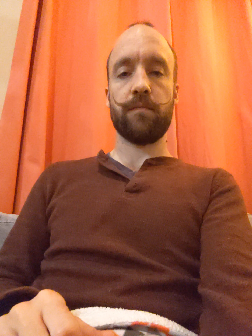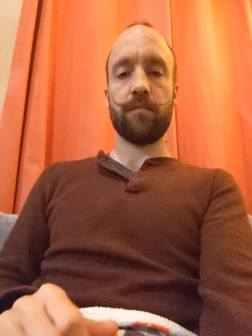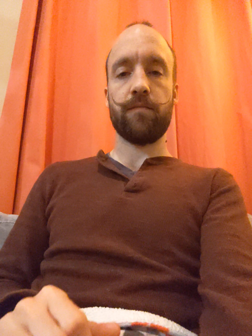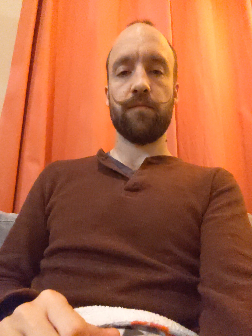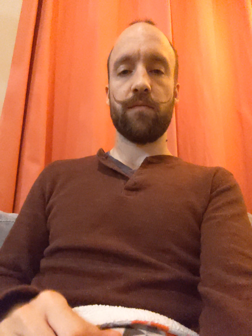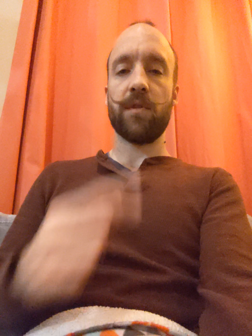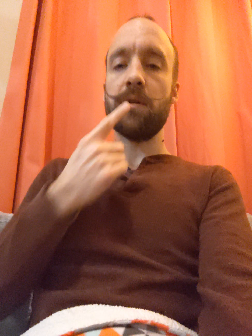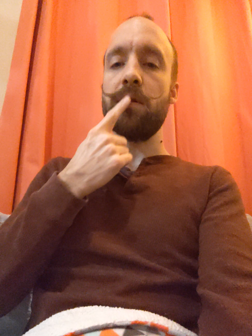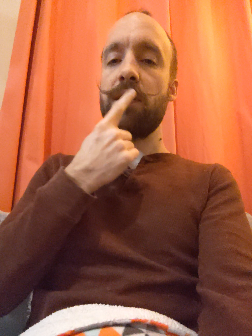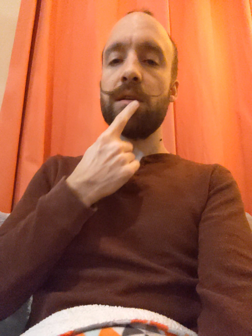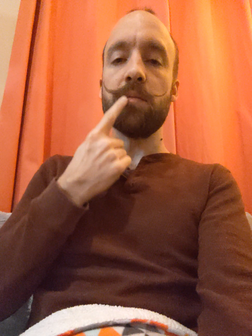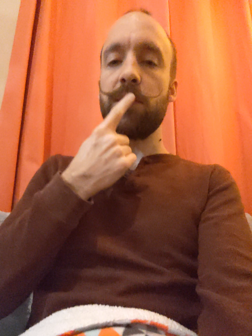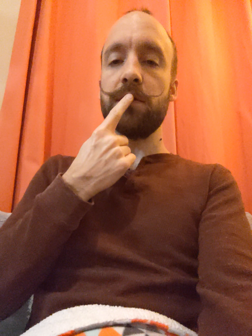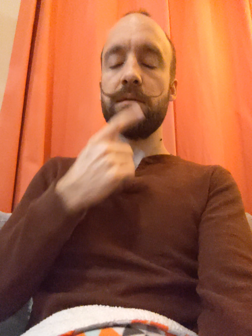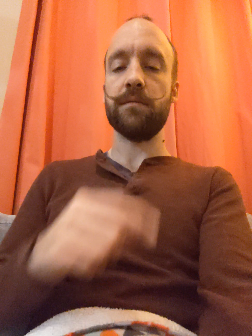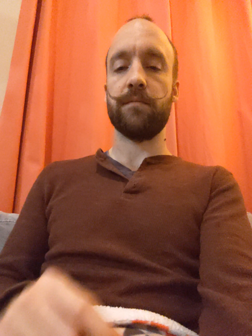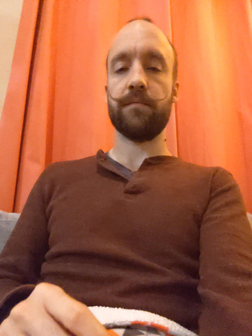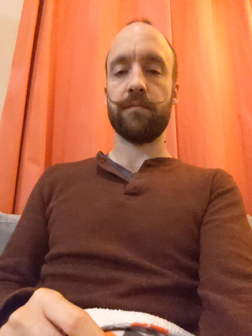lips